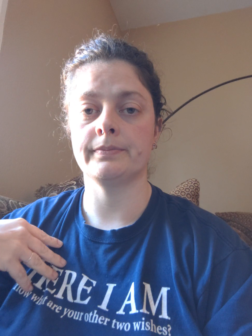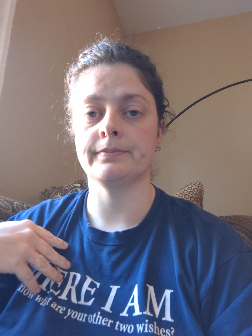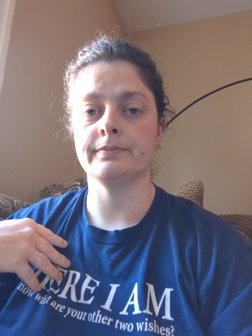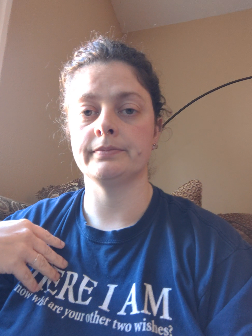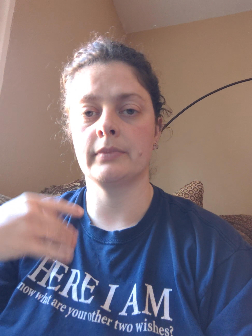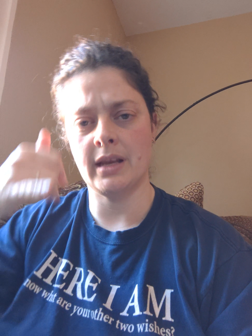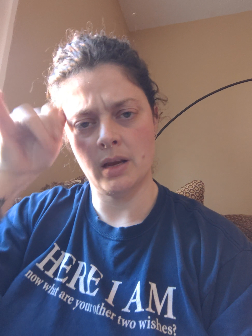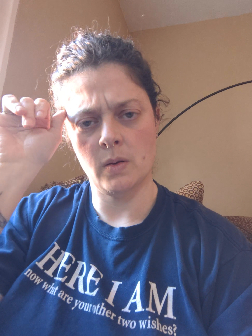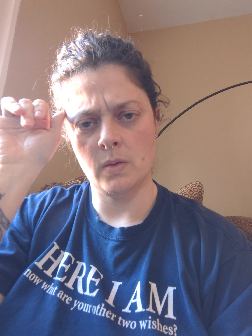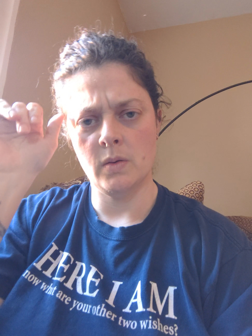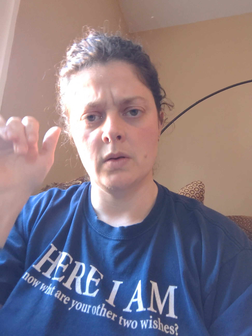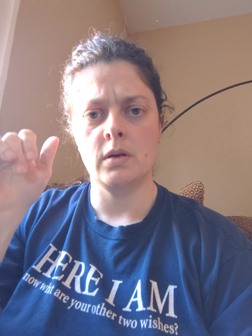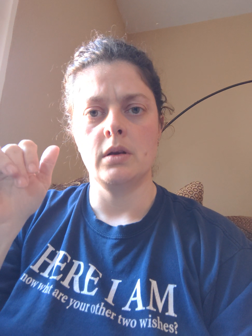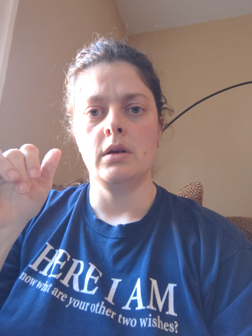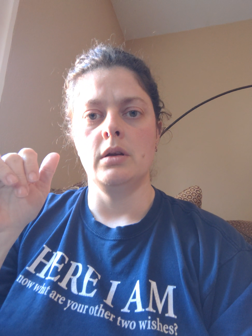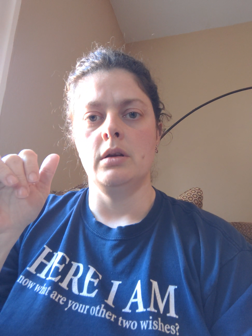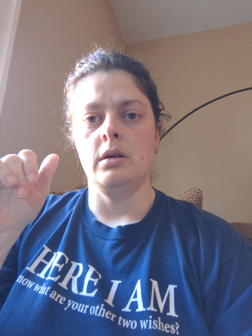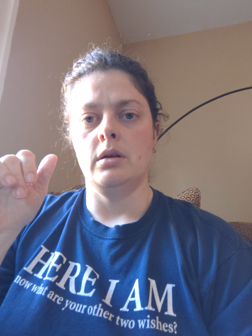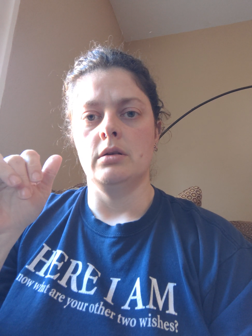cow